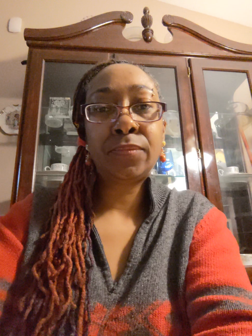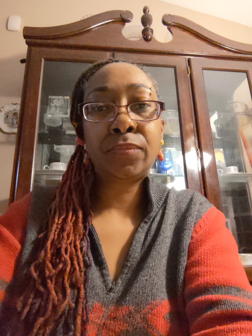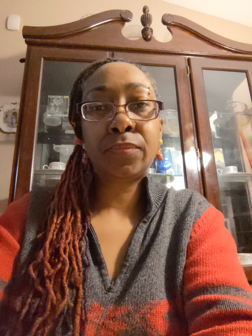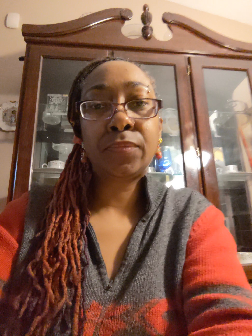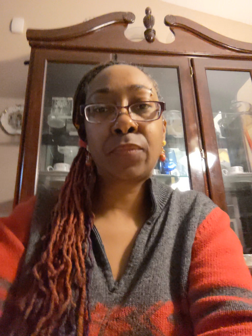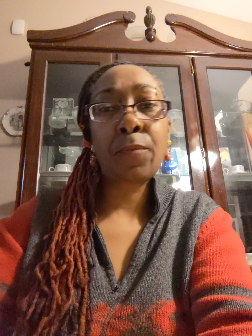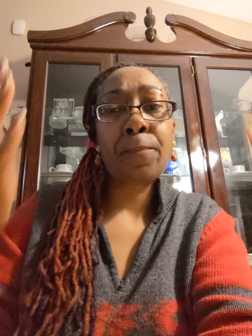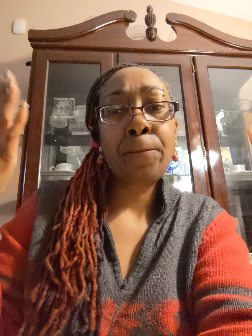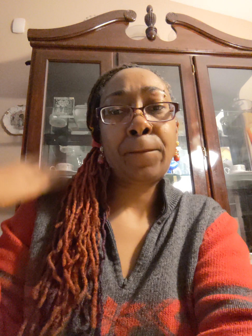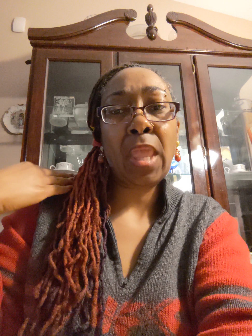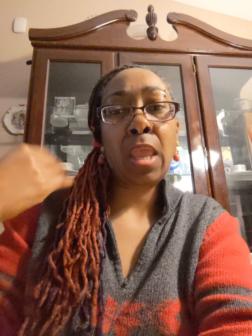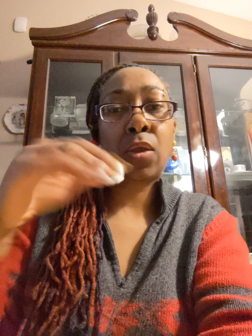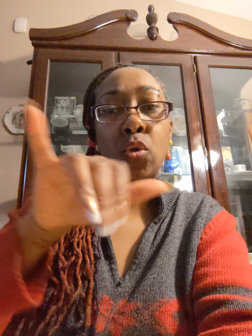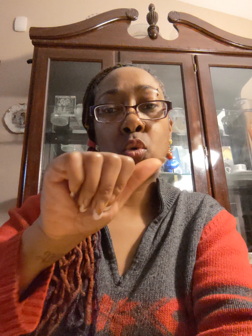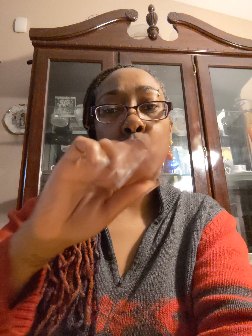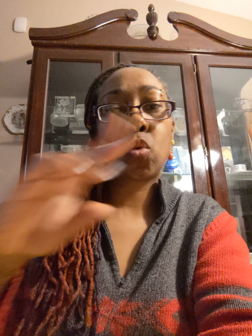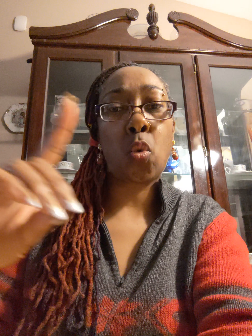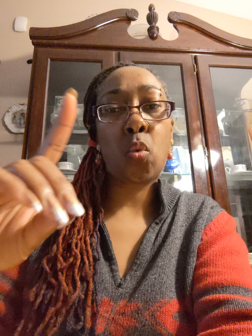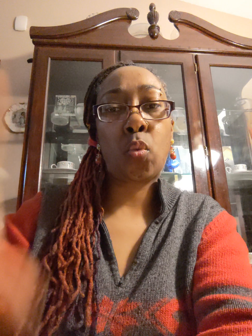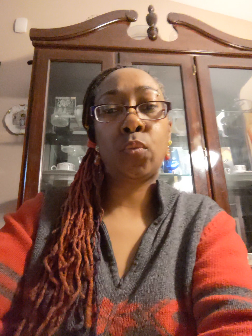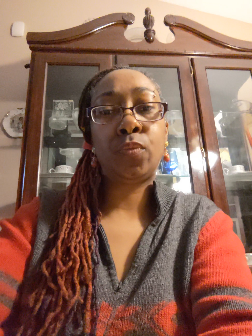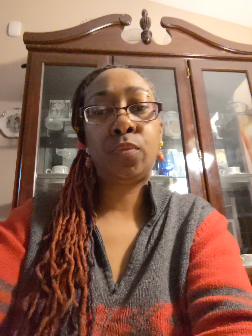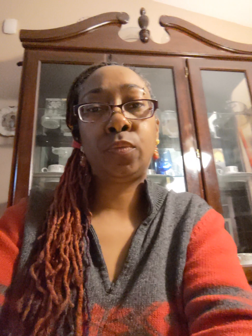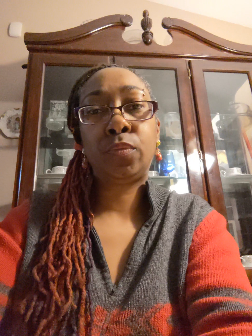backyard